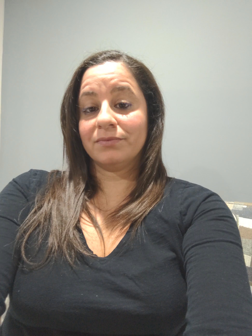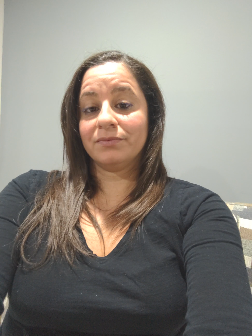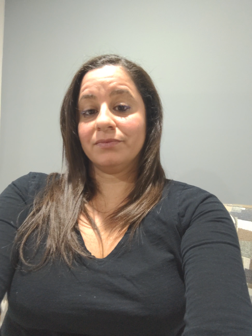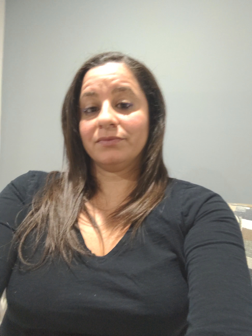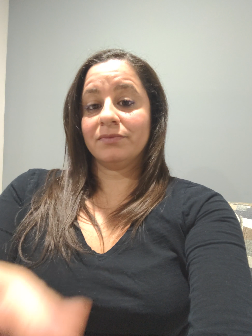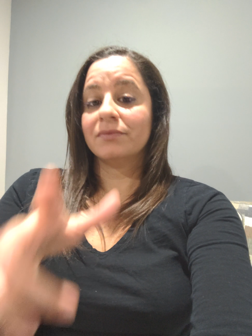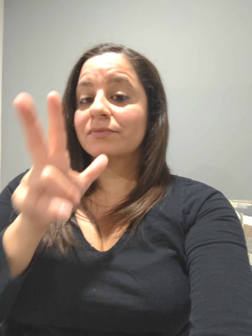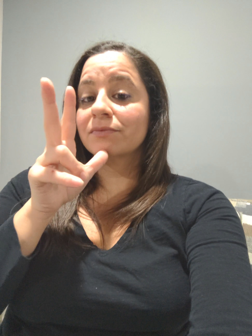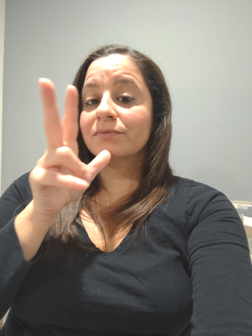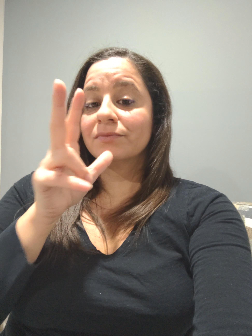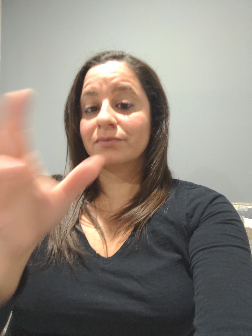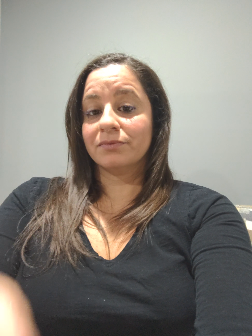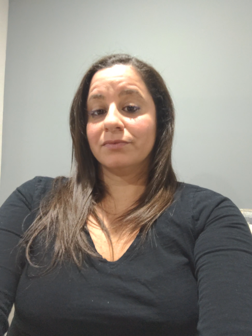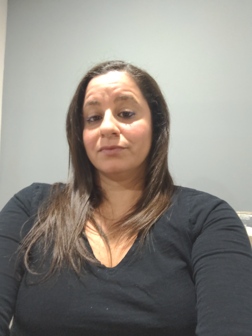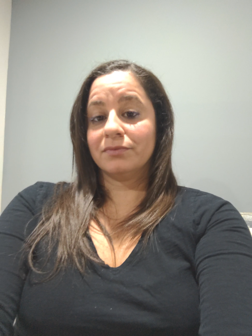hen